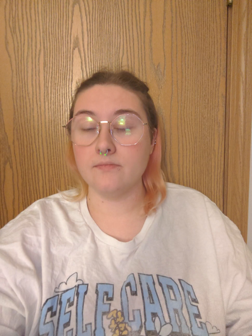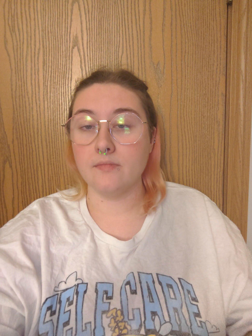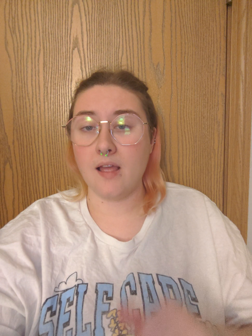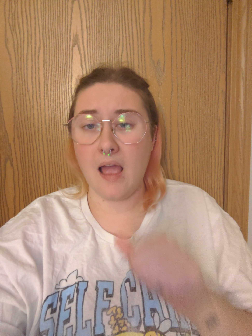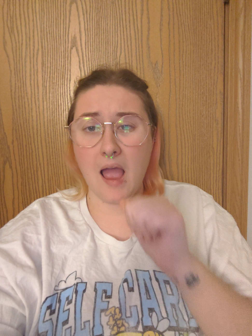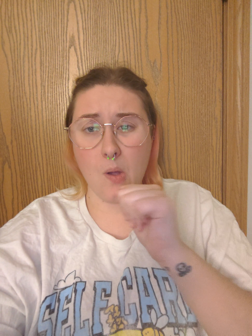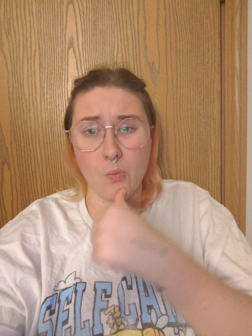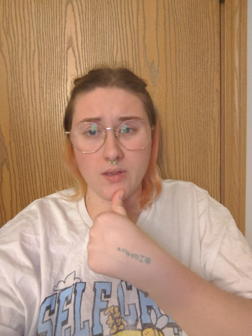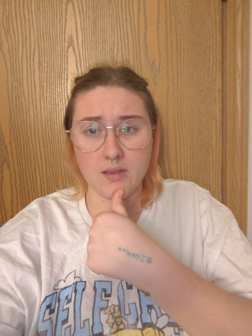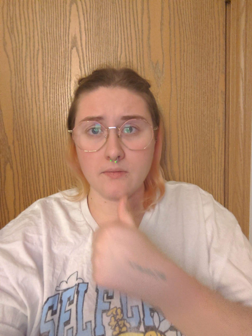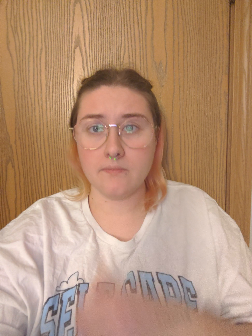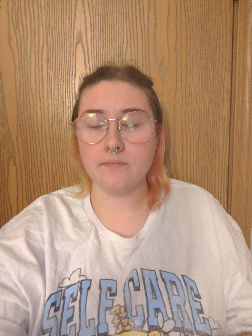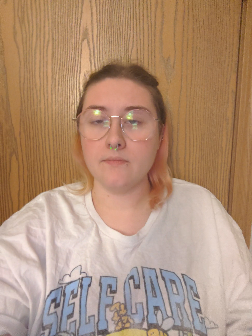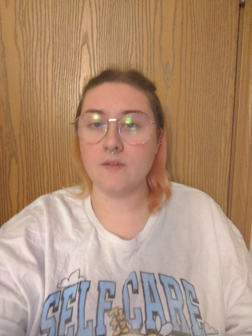owie